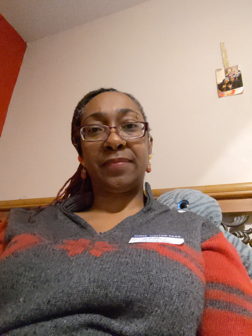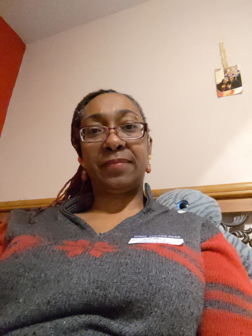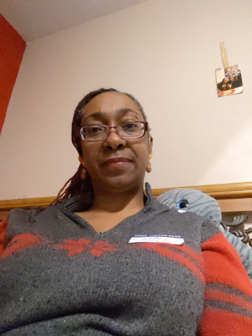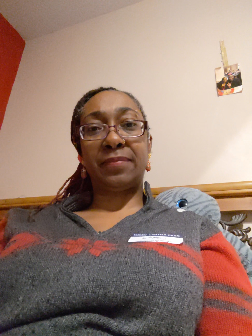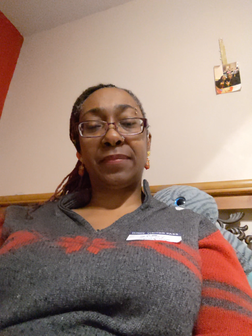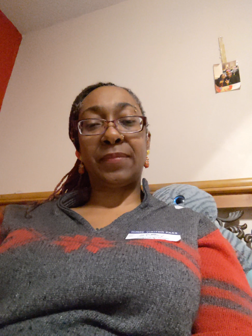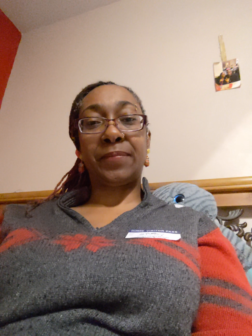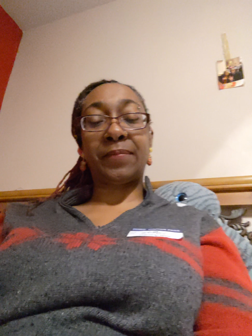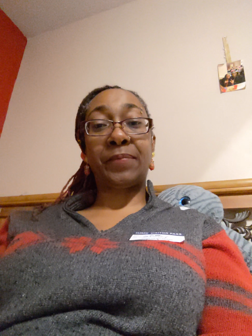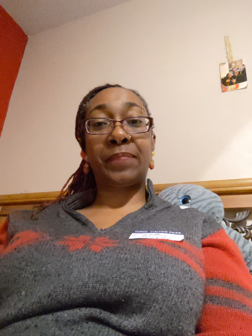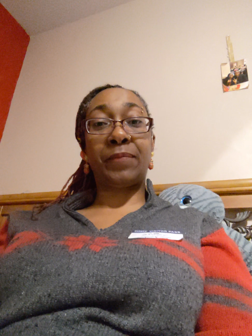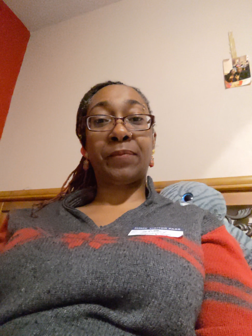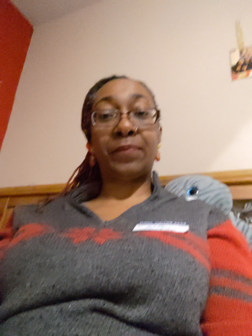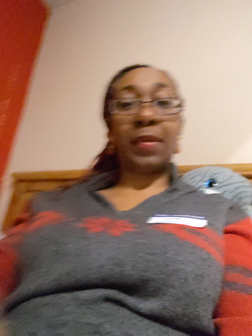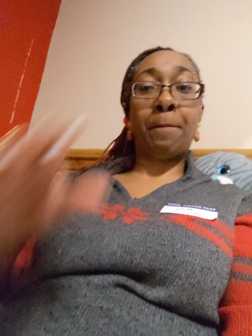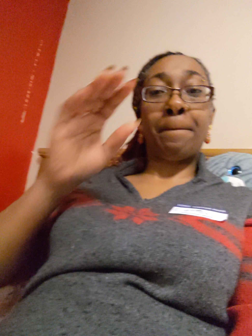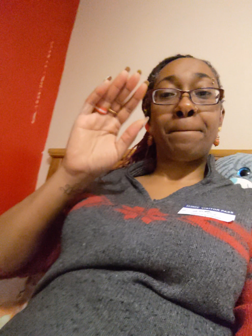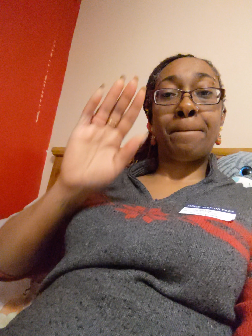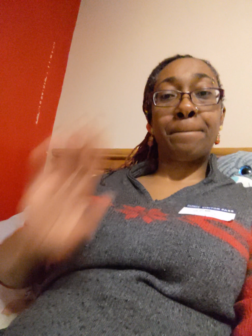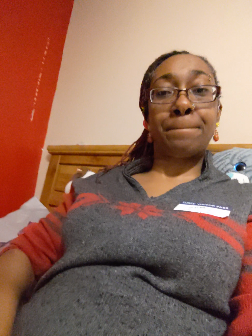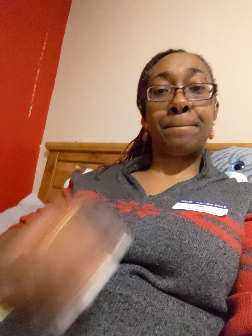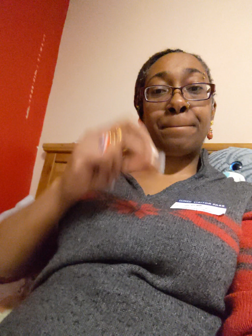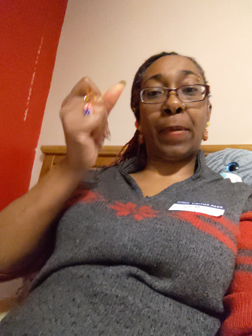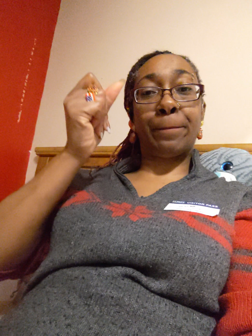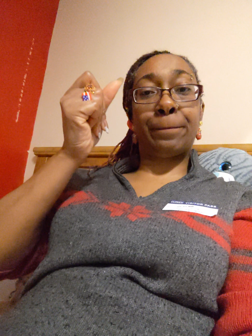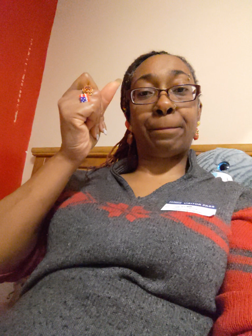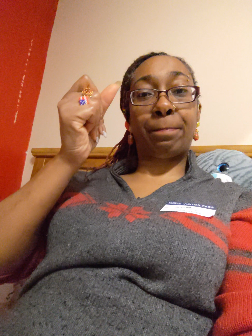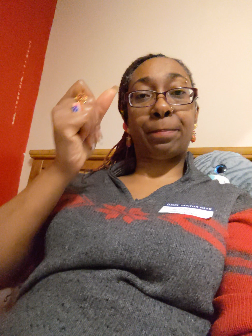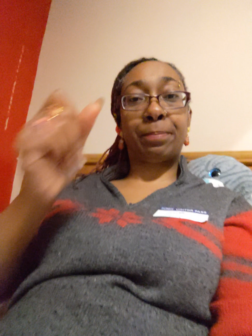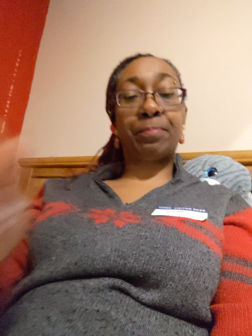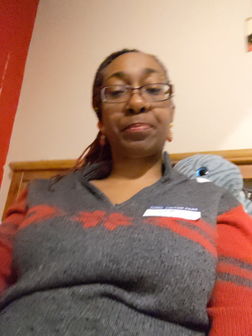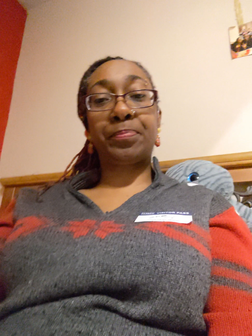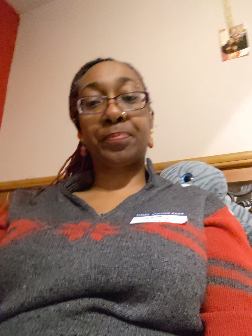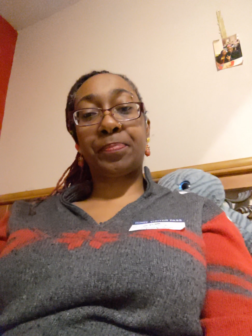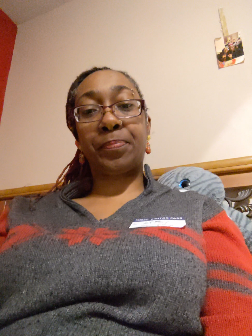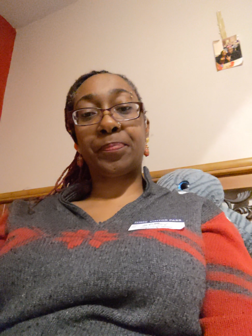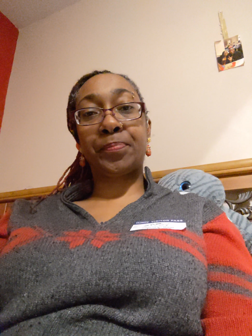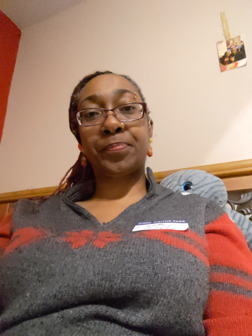puppy